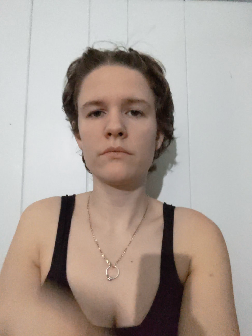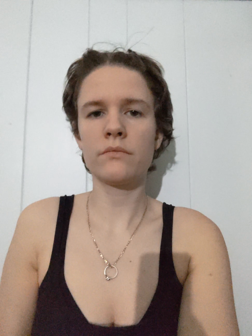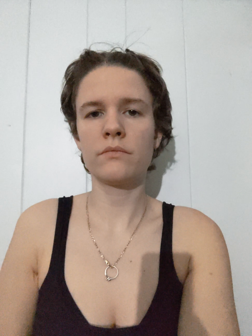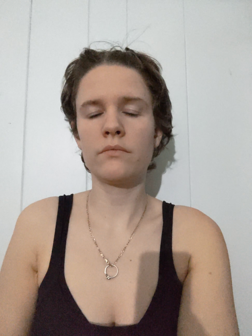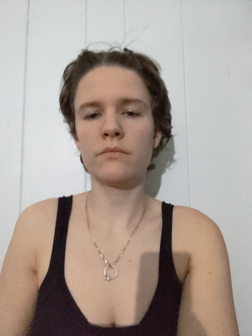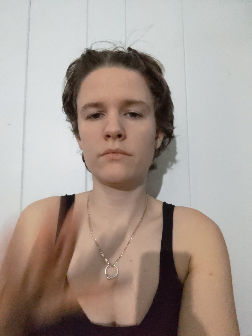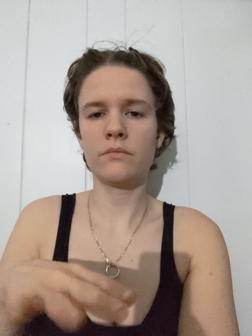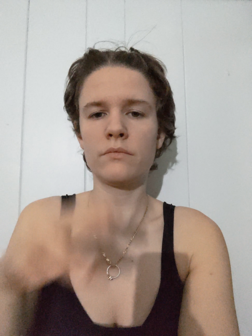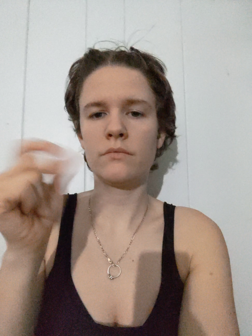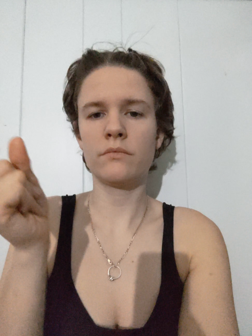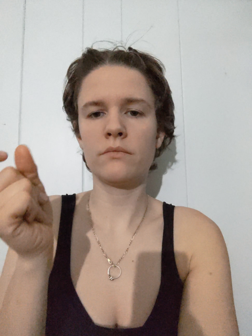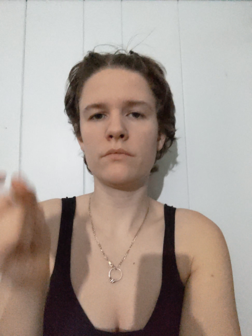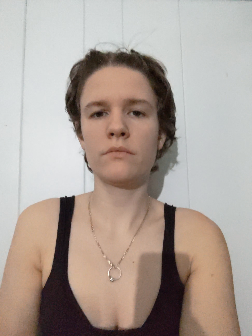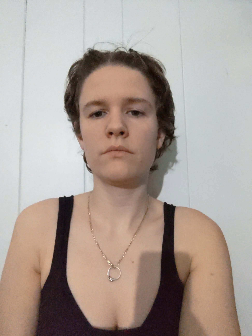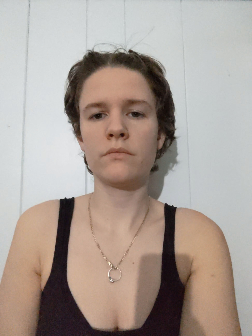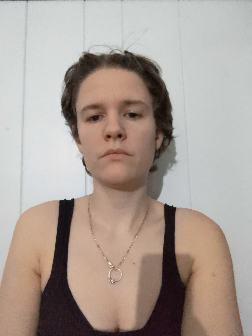dog